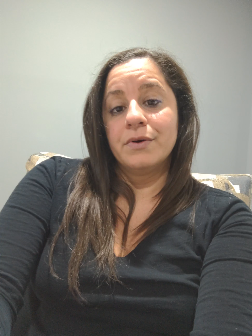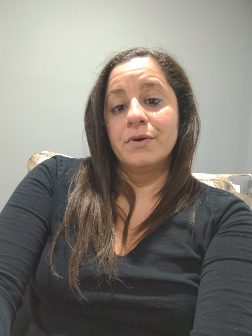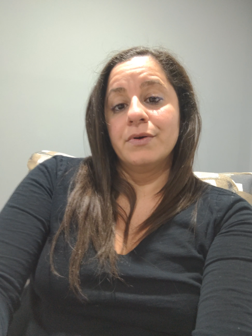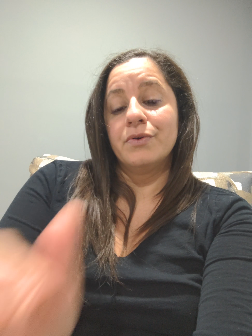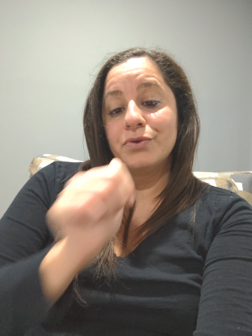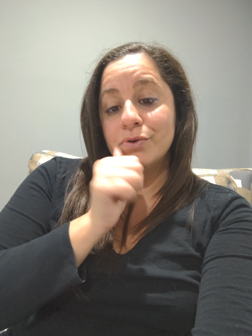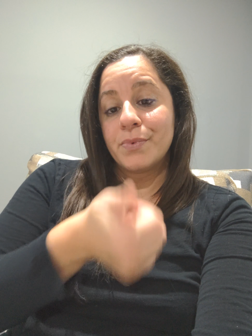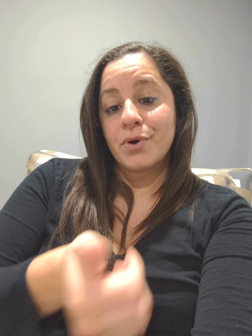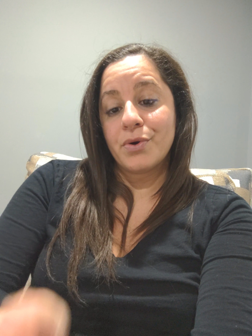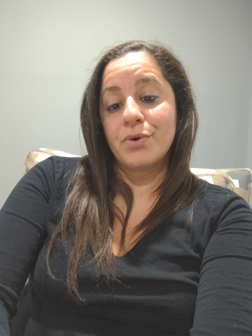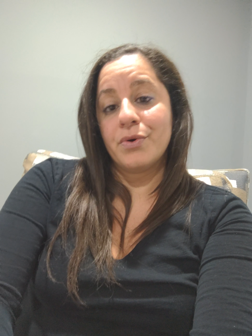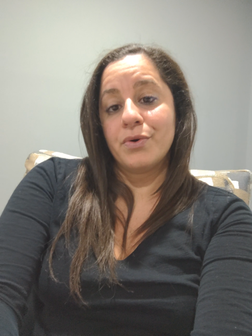tomorrow